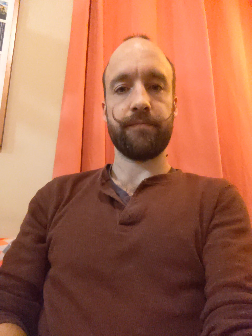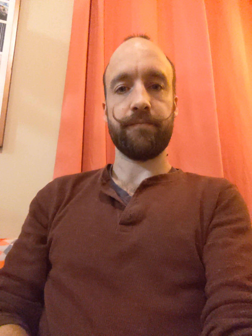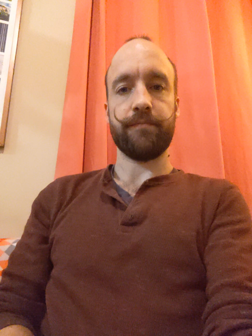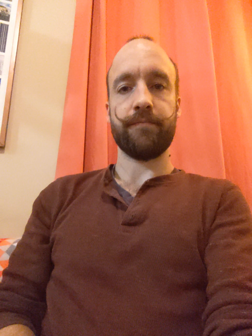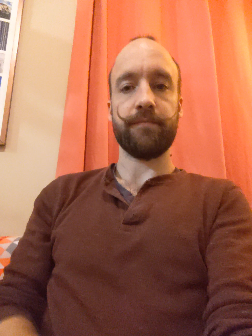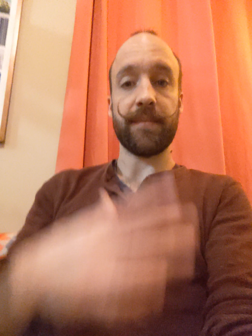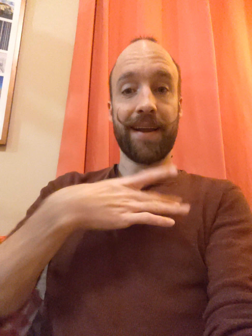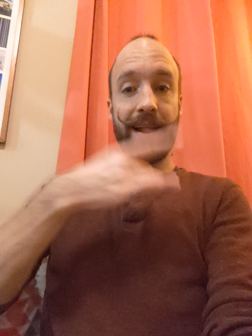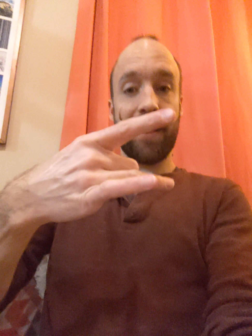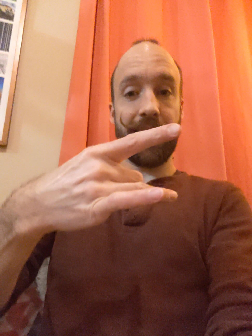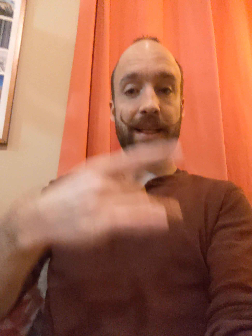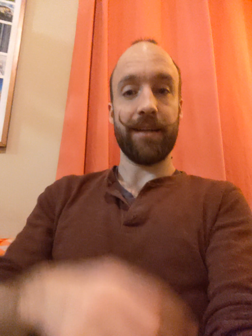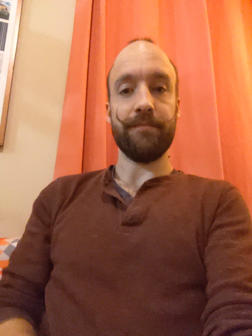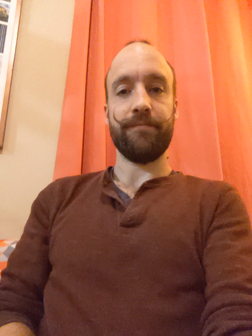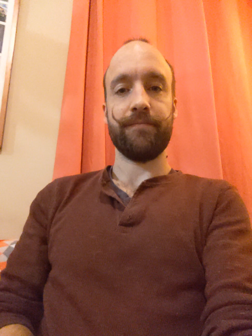like